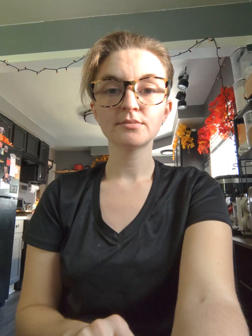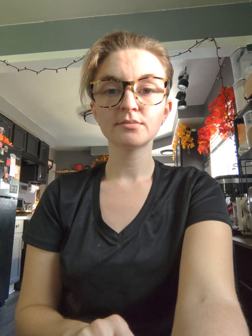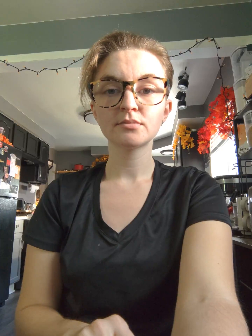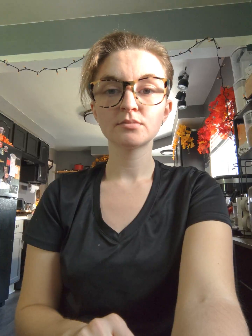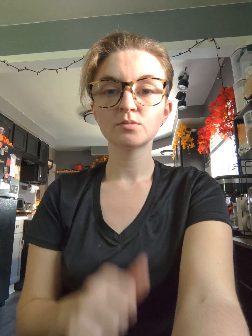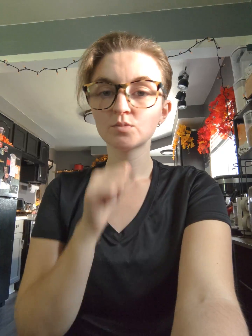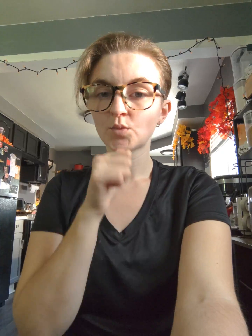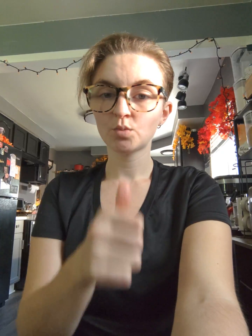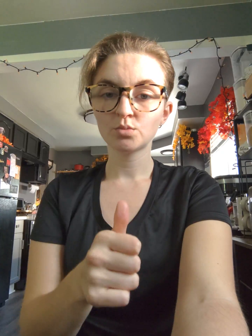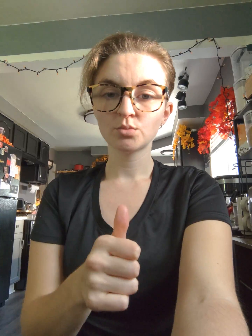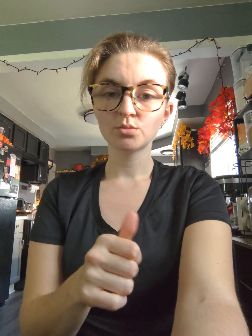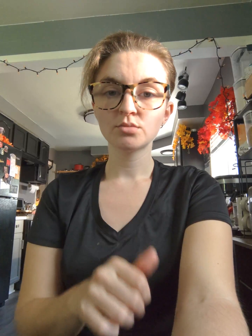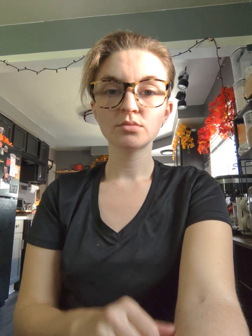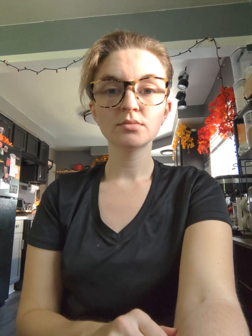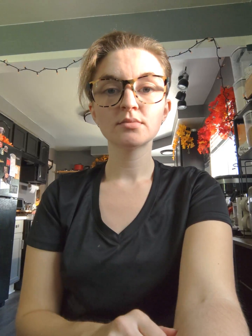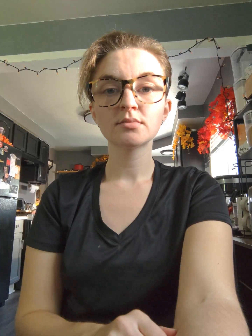don't